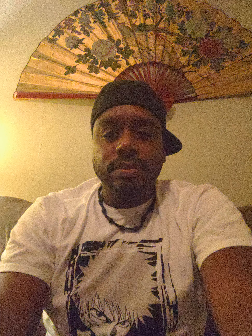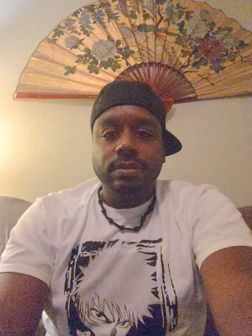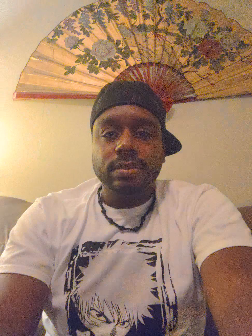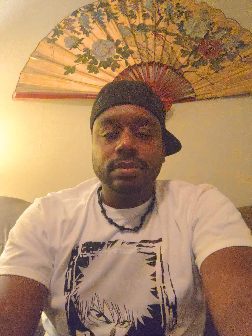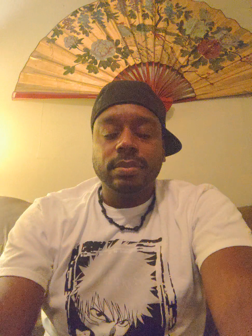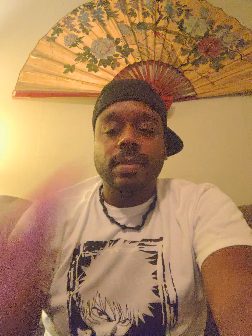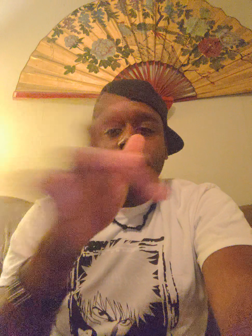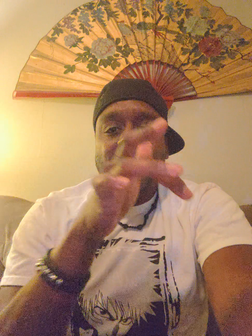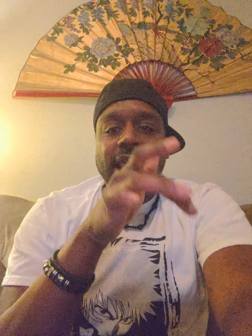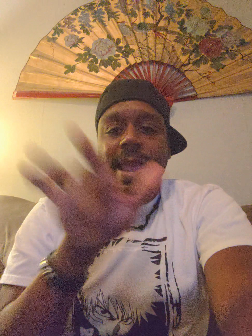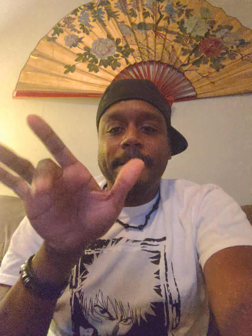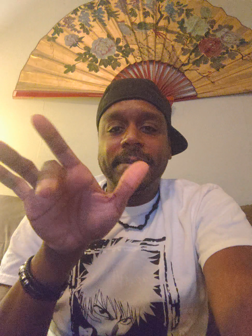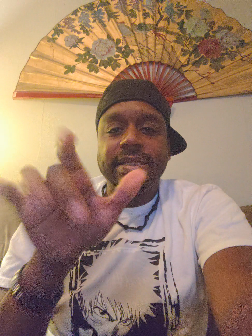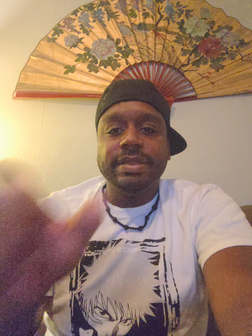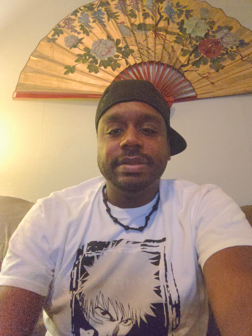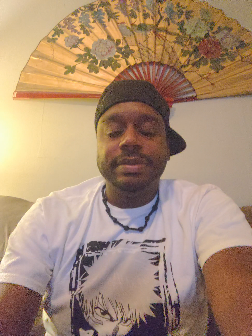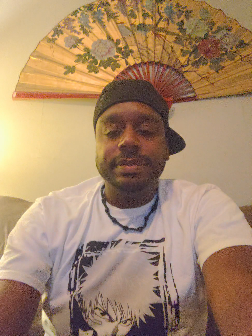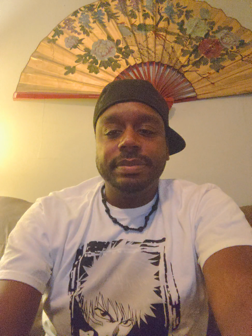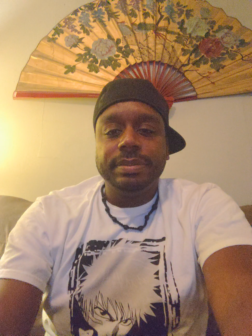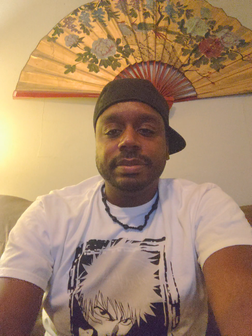empty